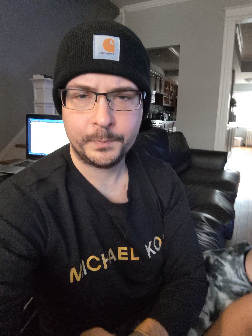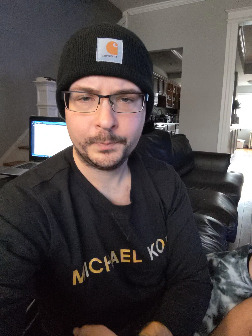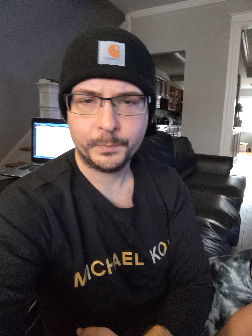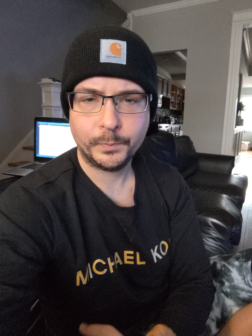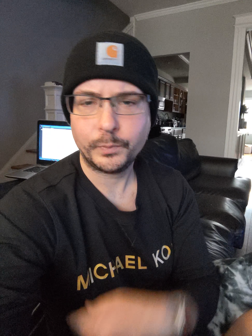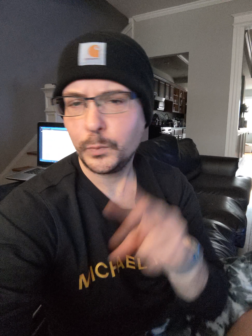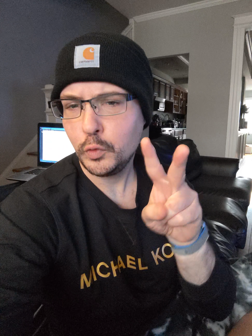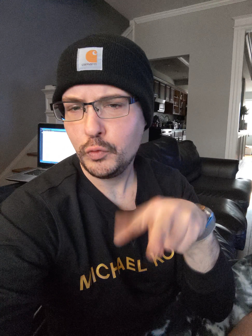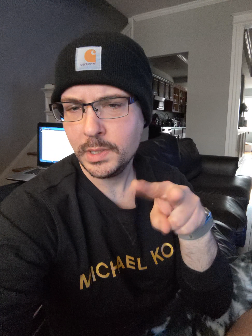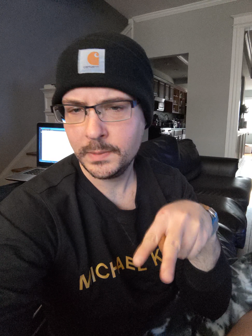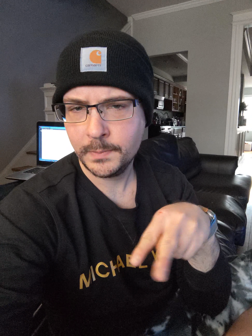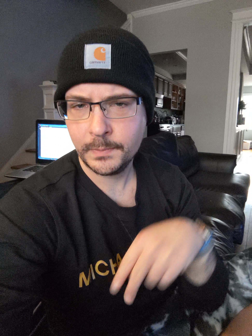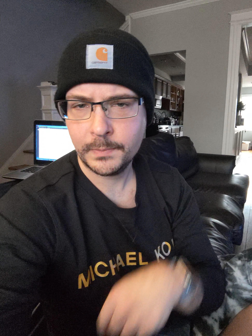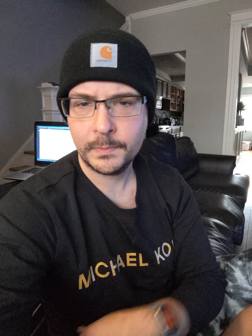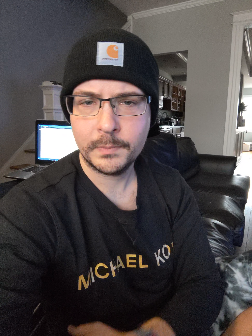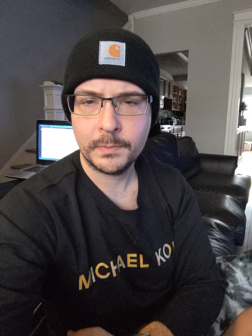read